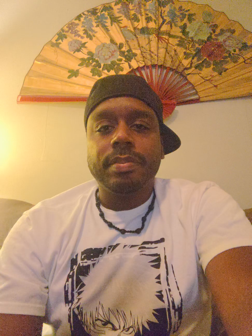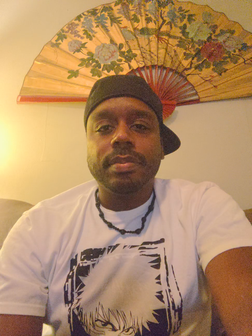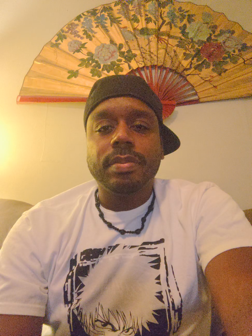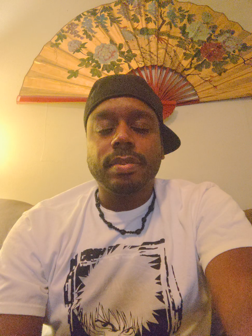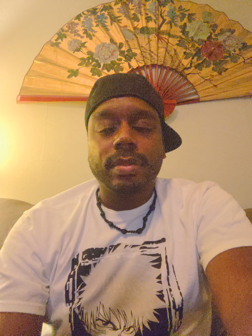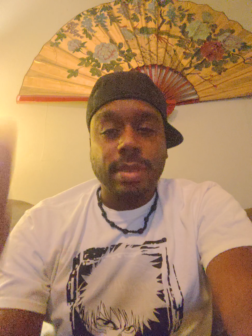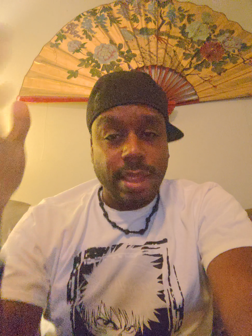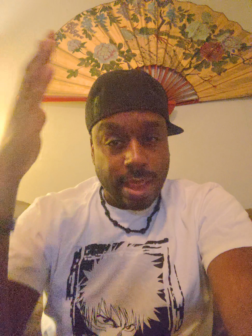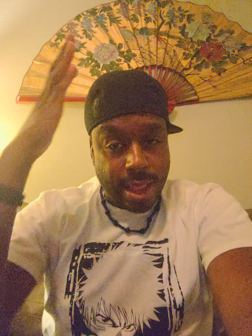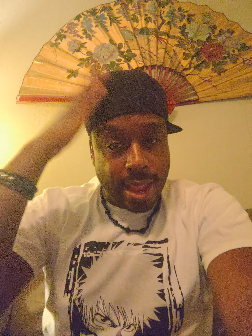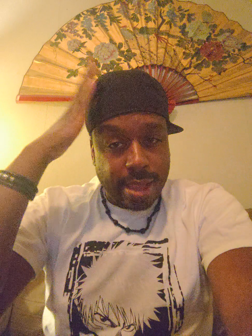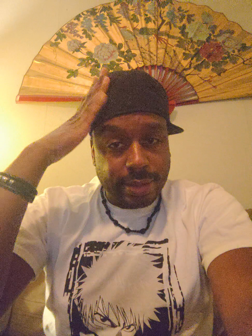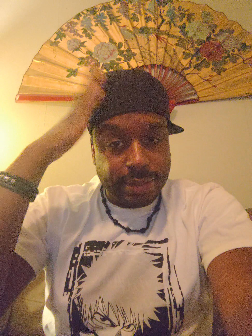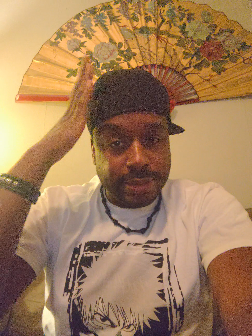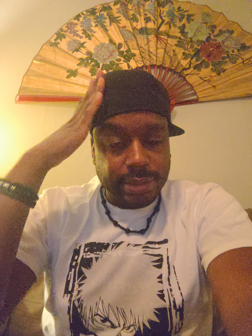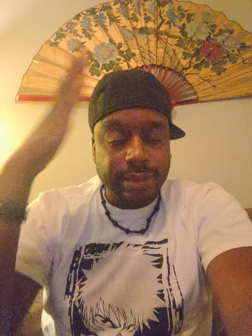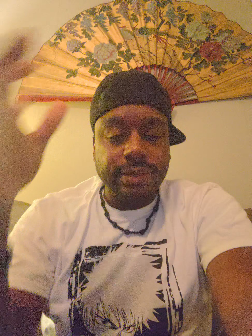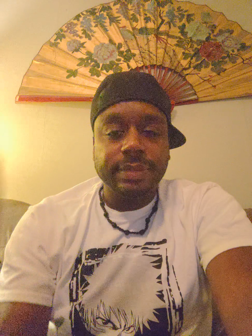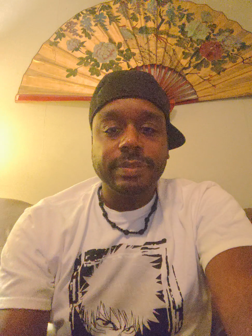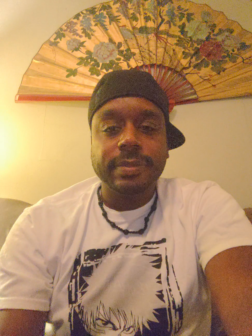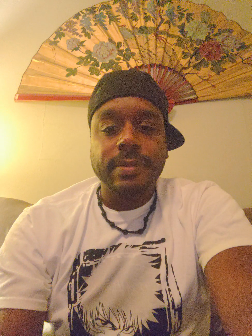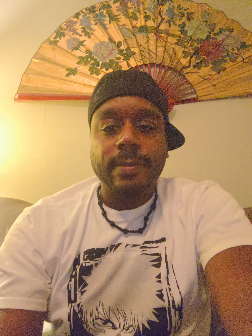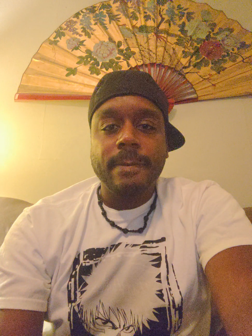hat